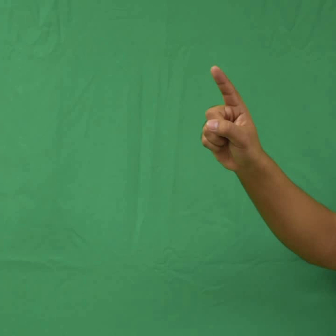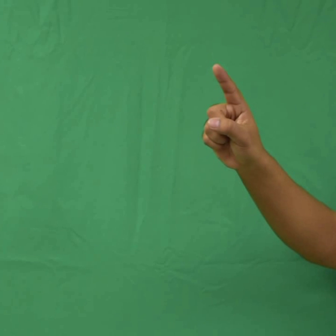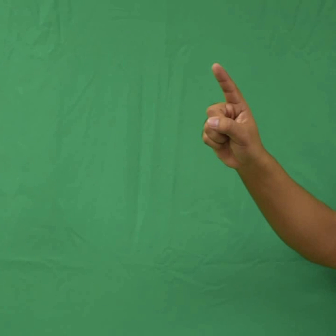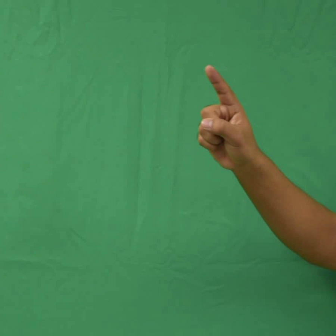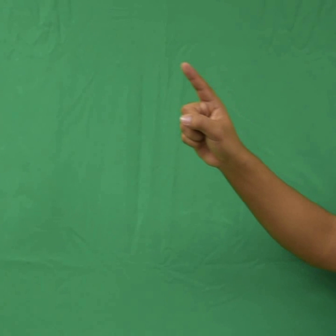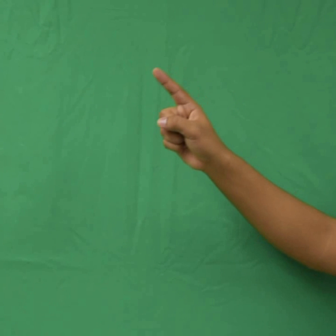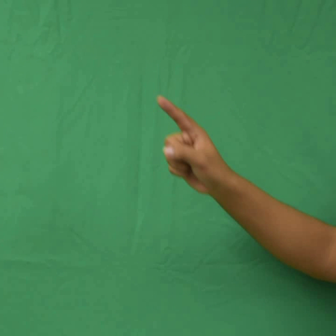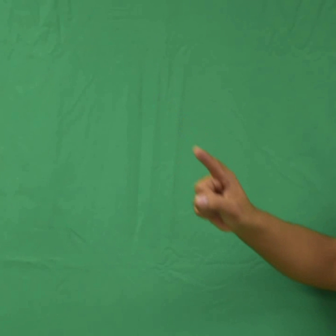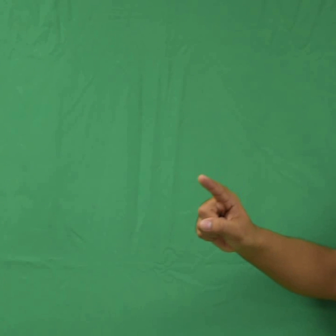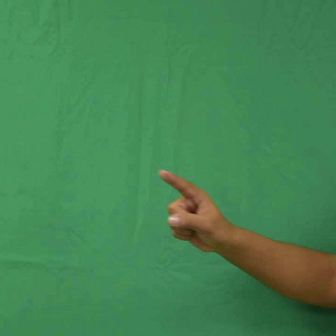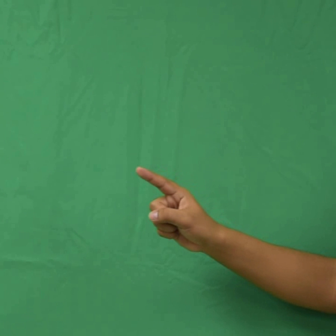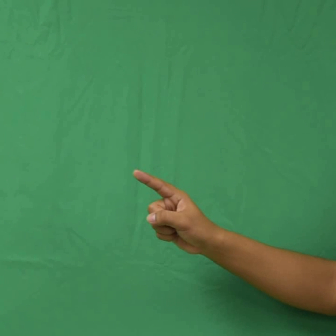Z